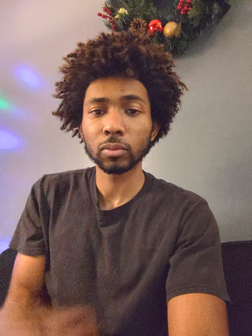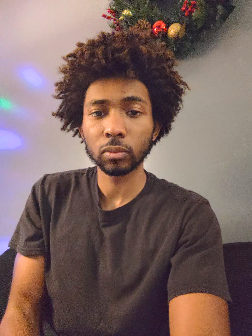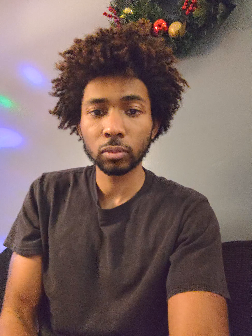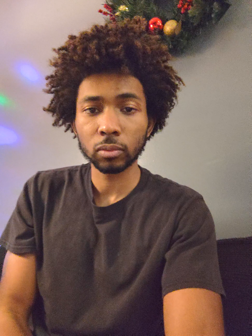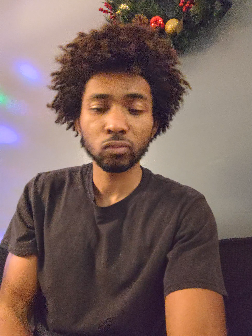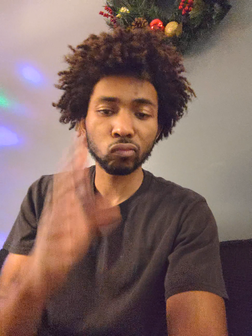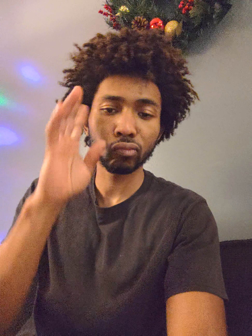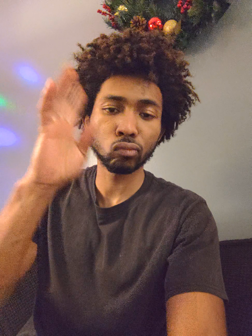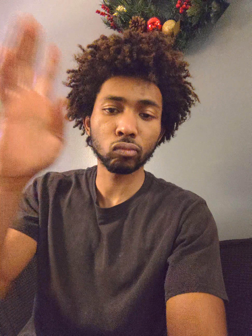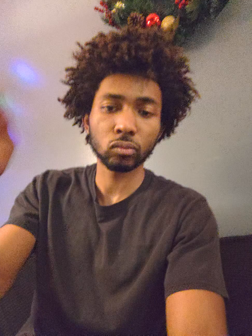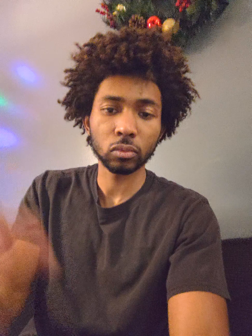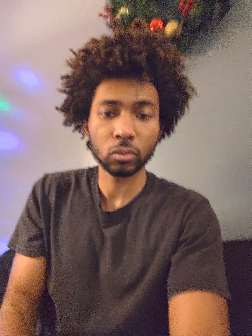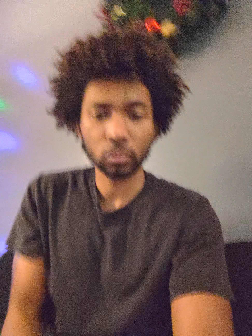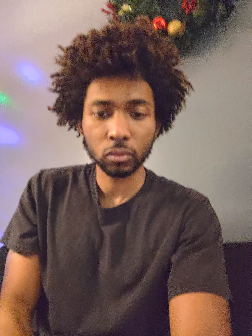pretend